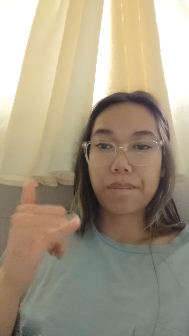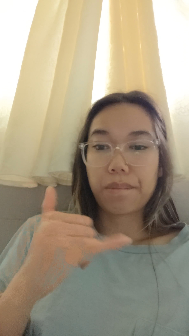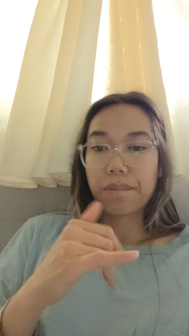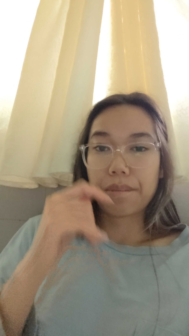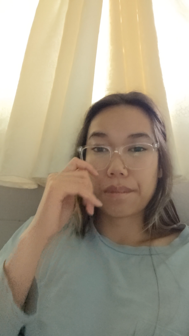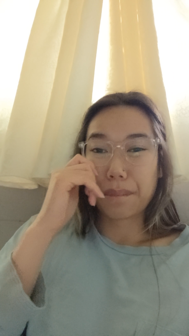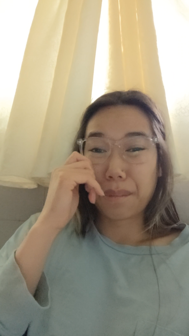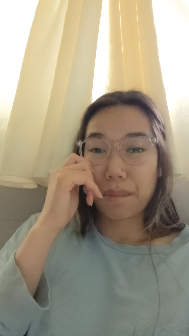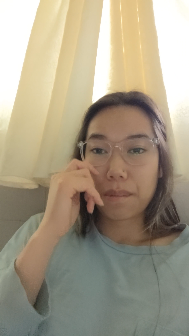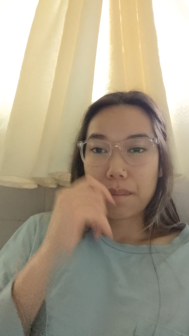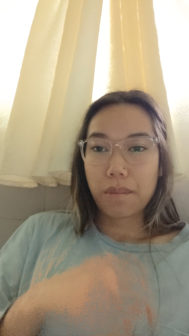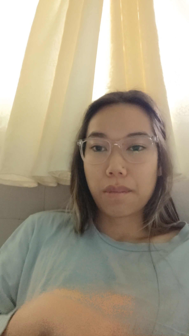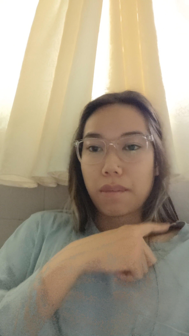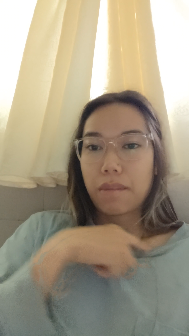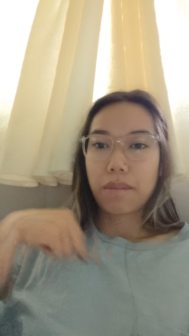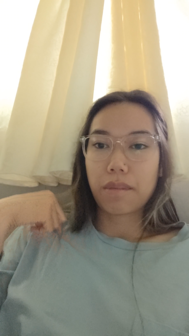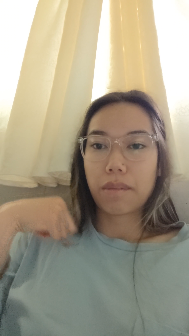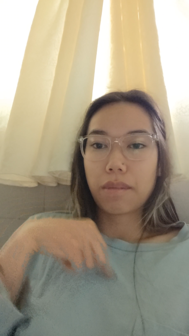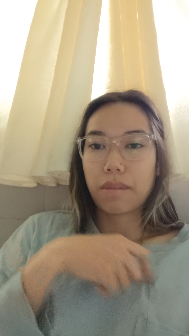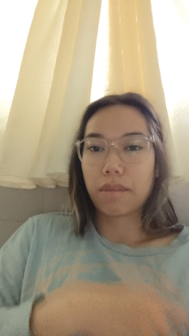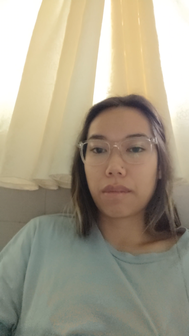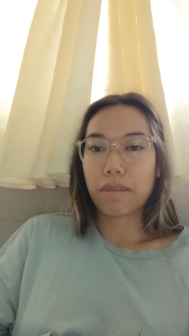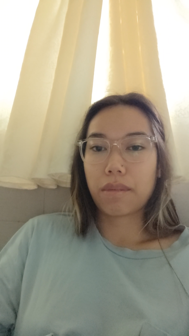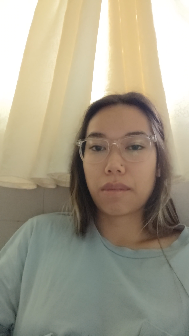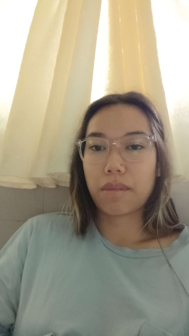necklace